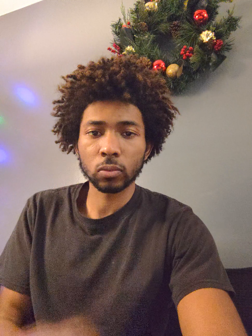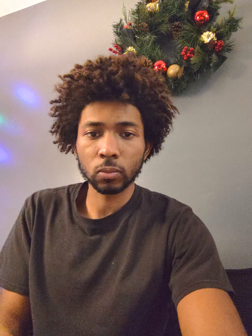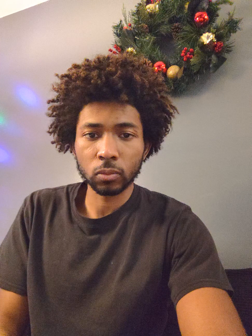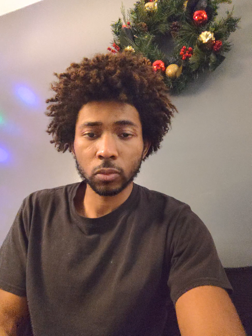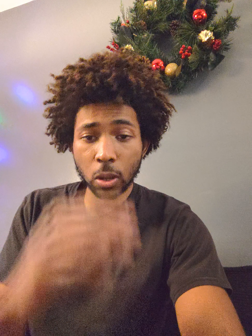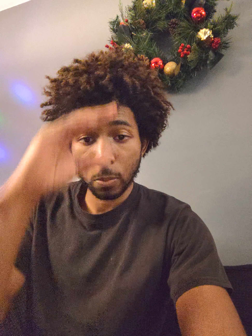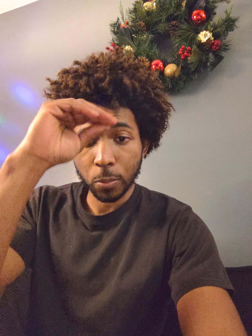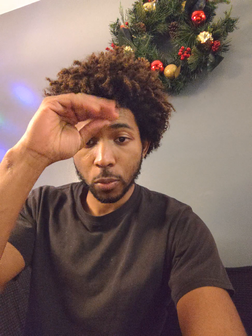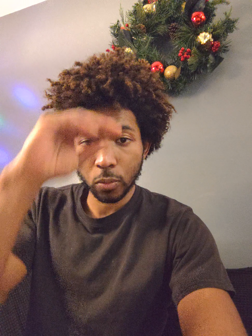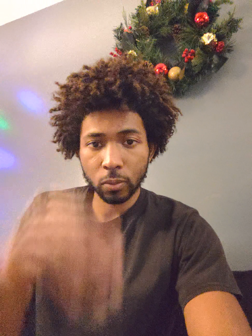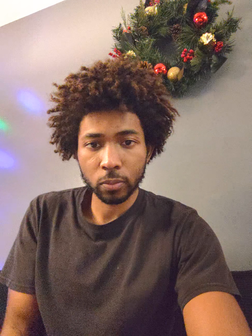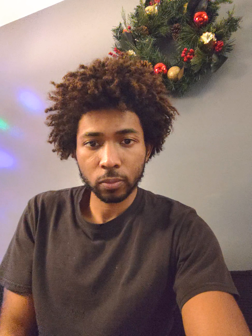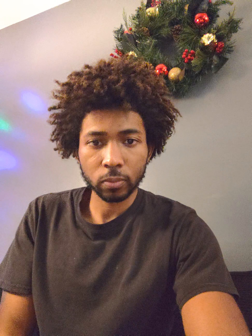boy